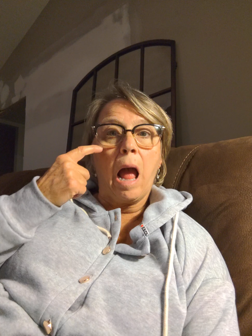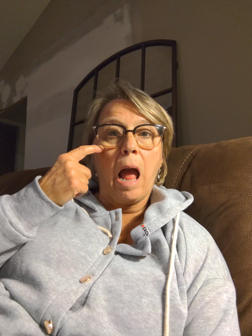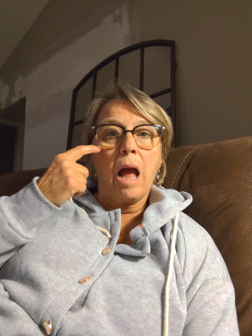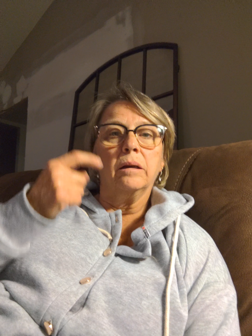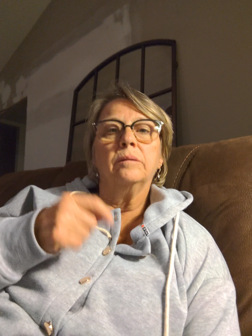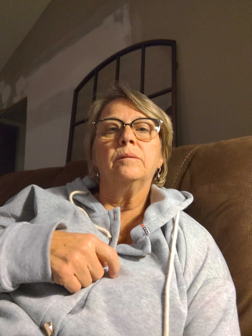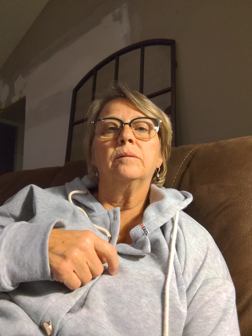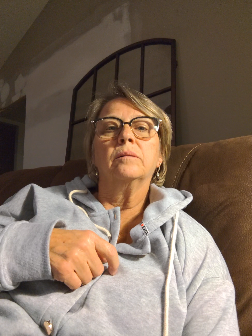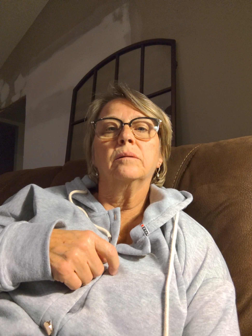eye